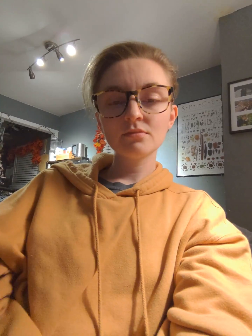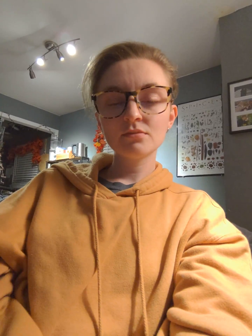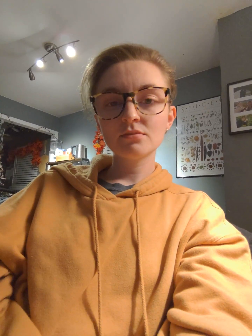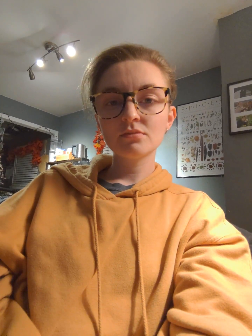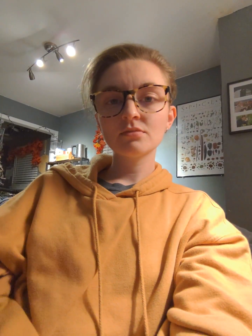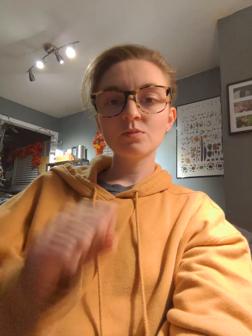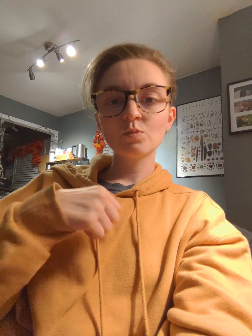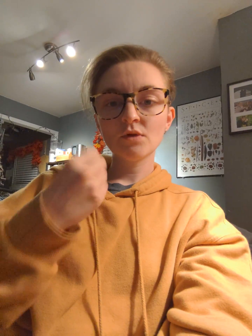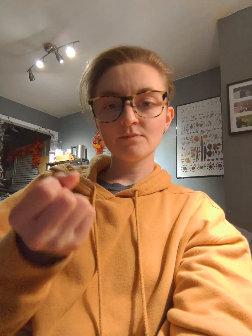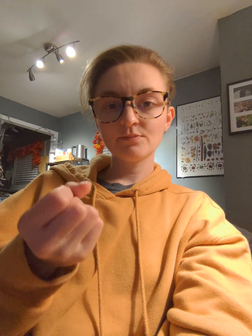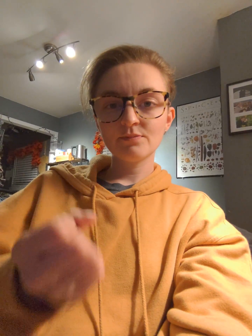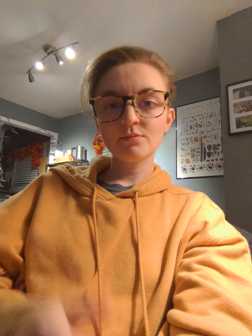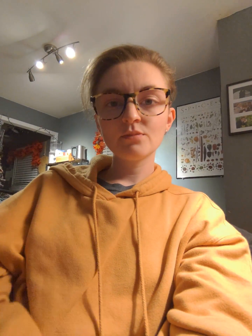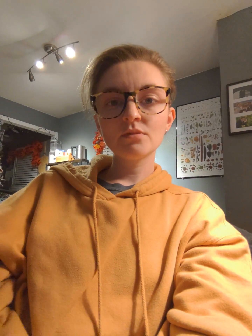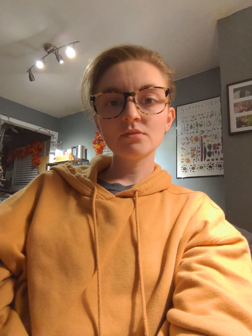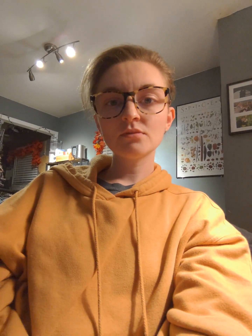drive